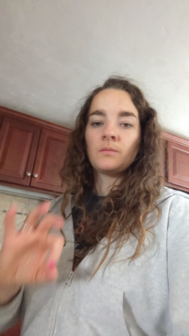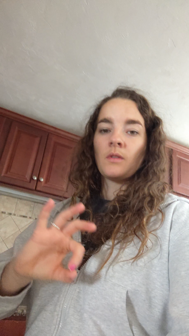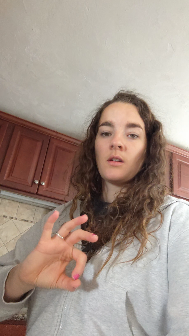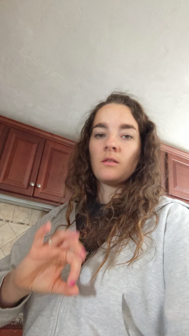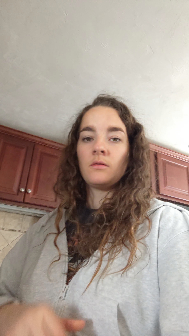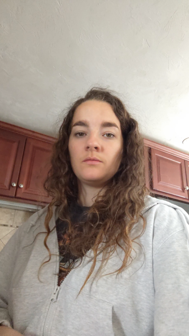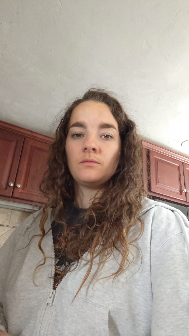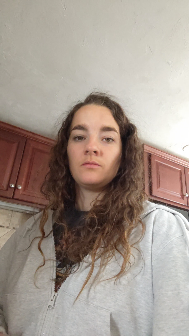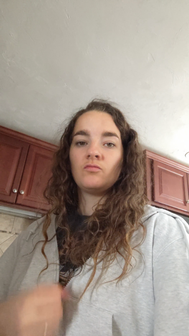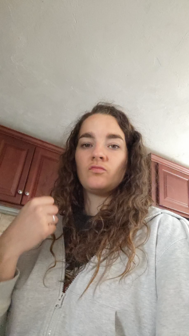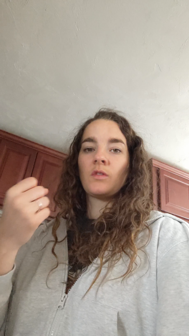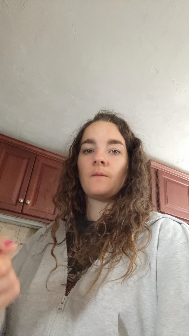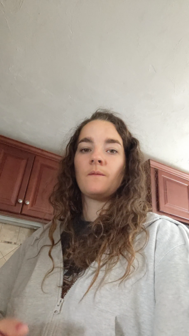drive